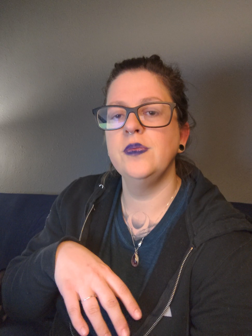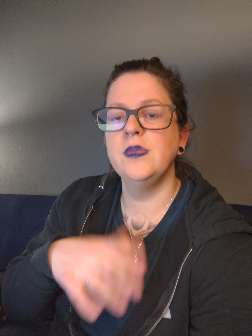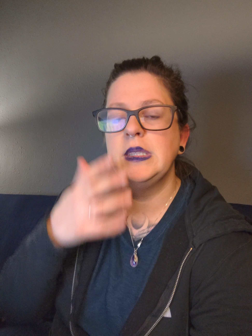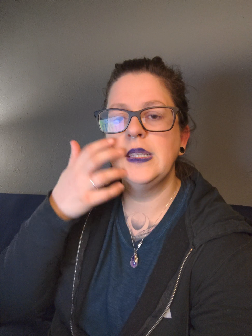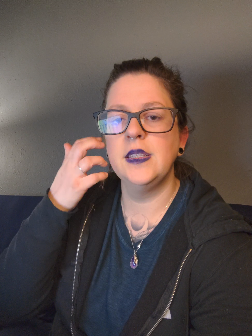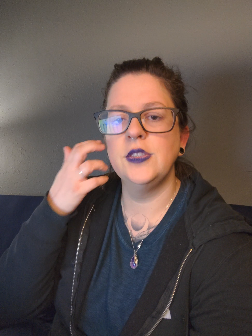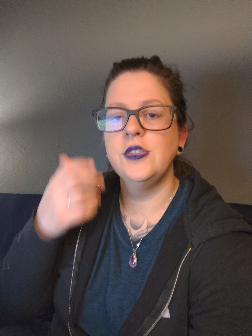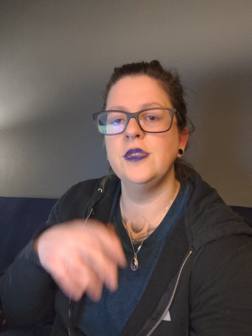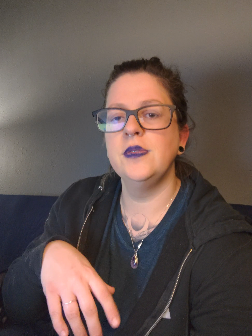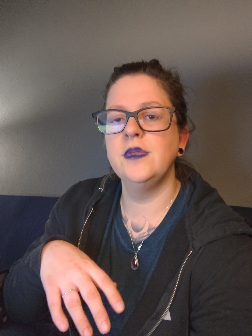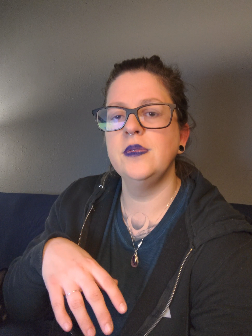tiger